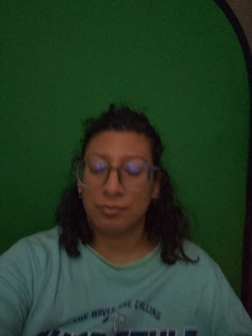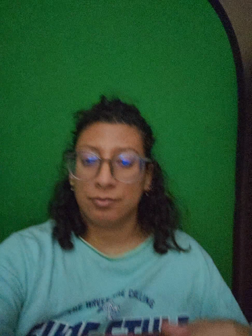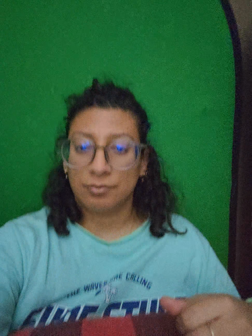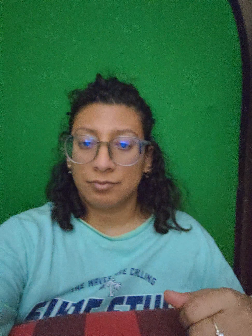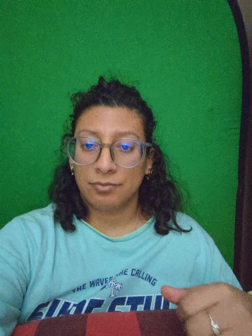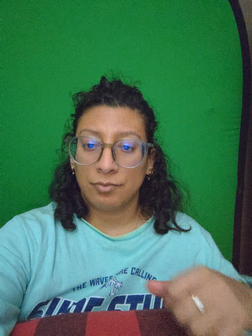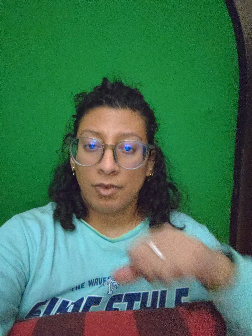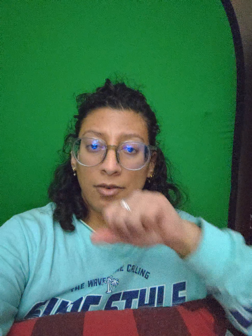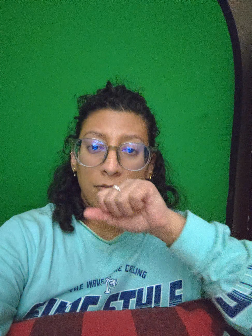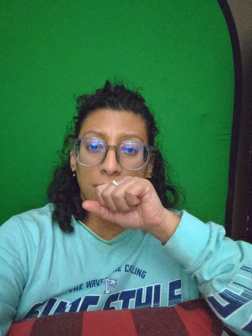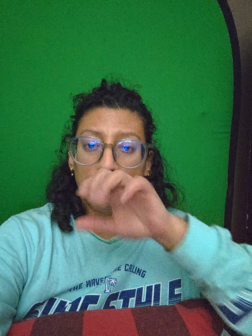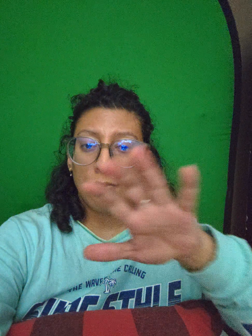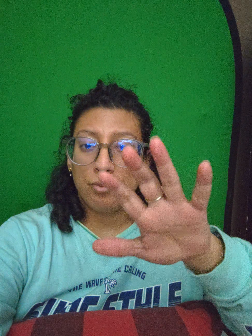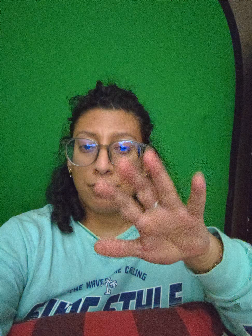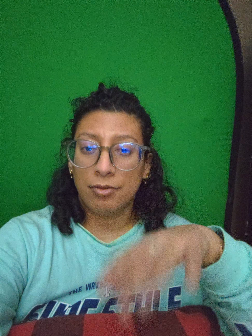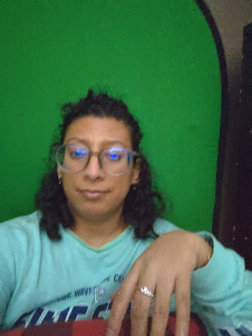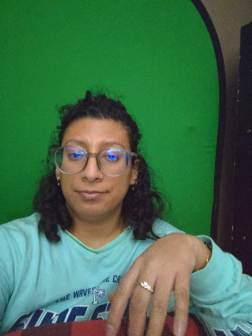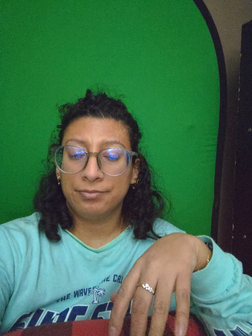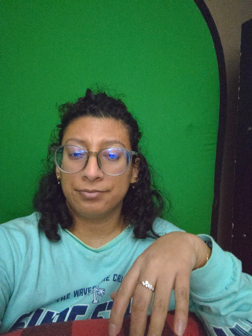blow